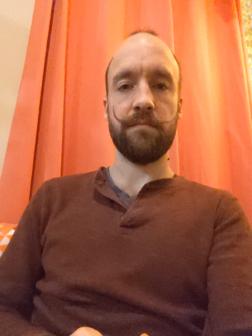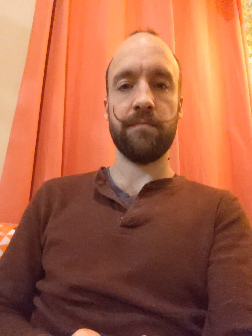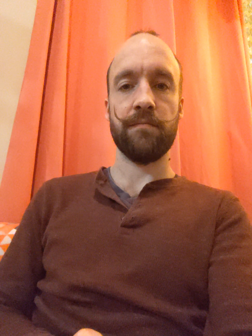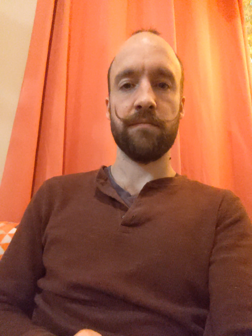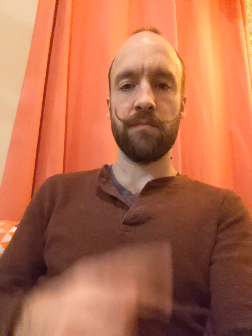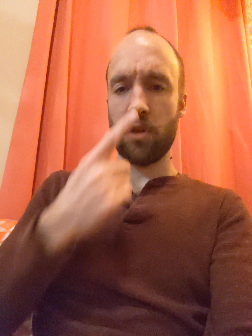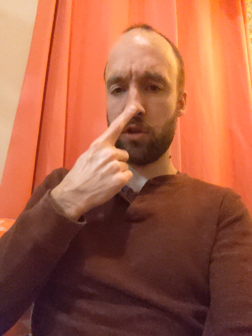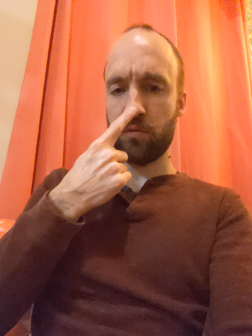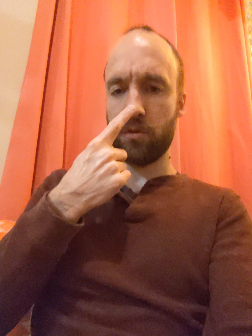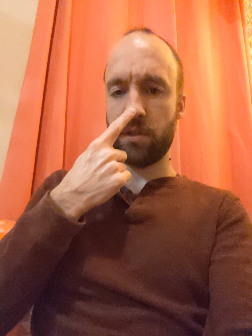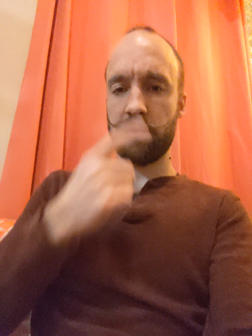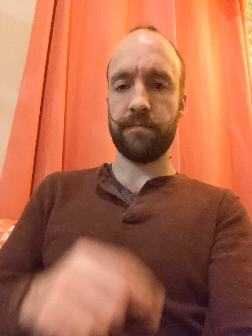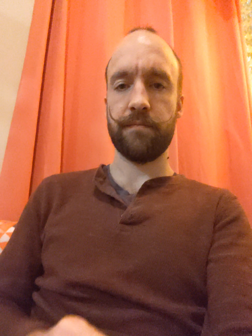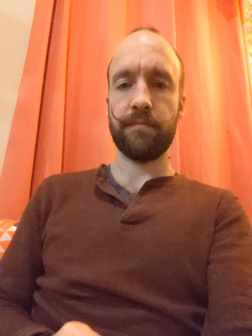nose